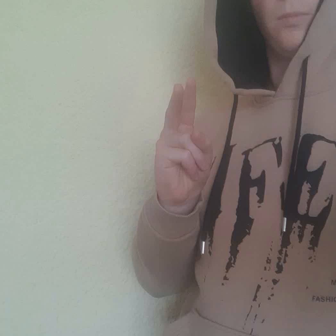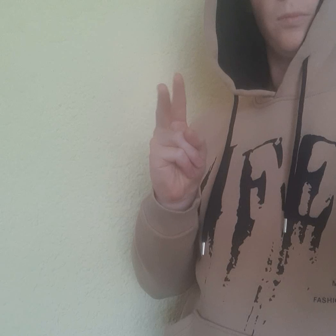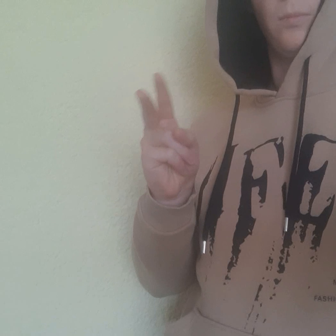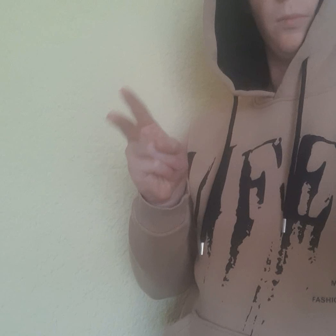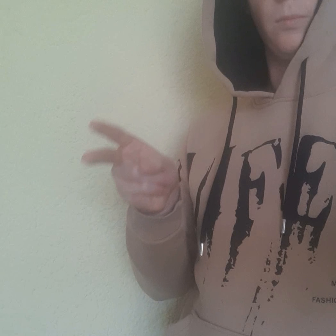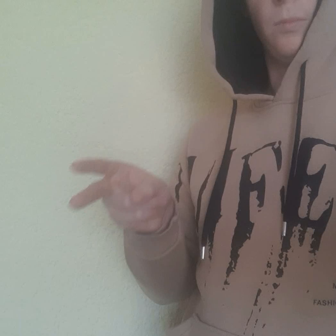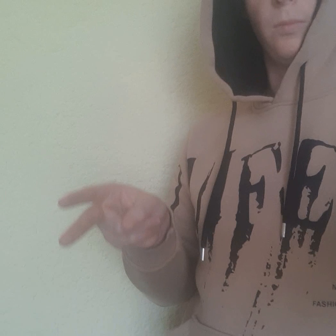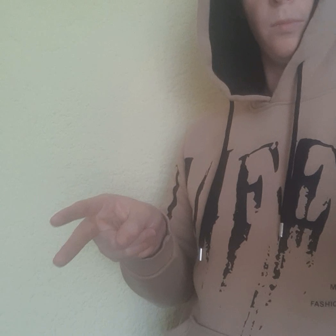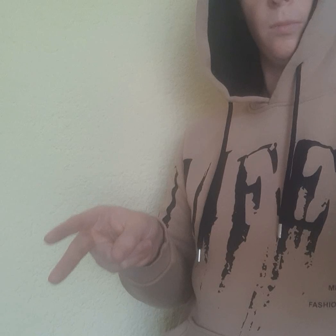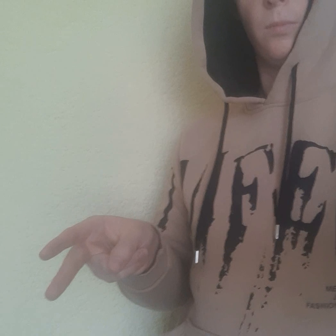К